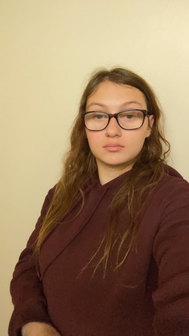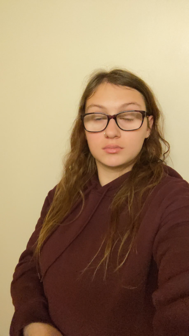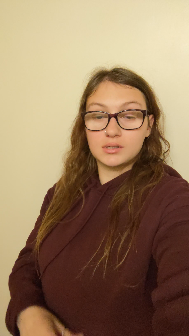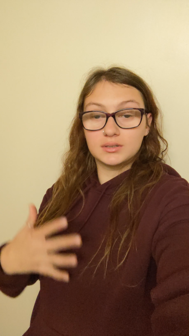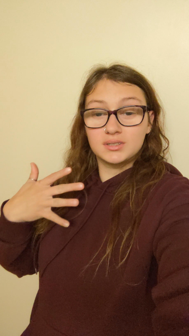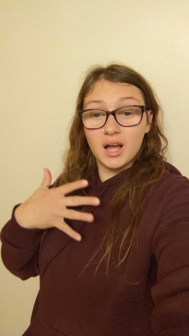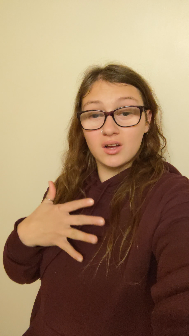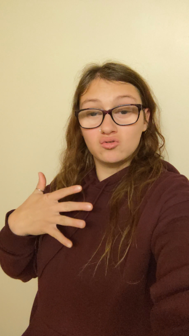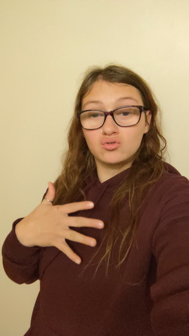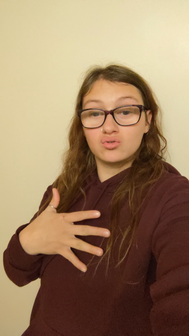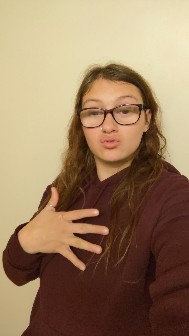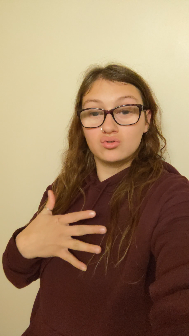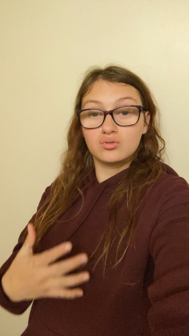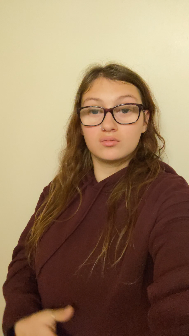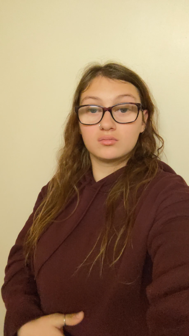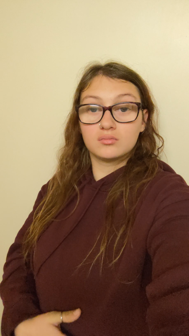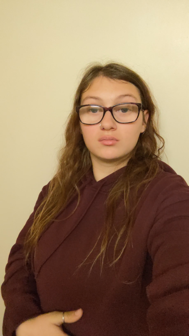scared